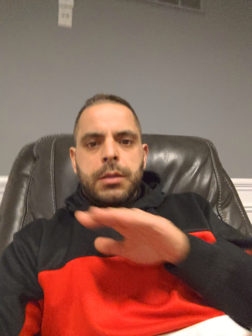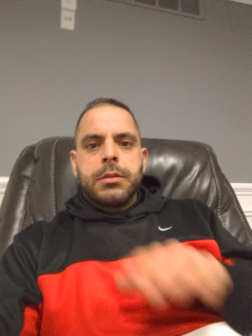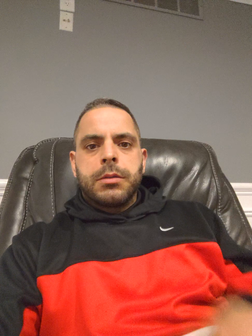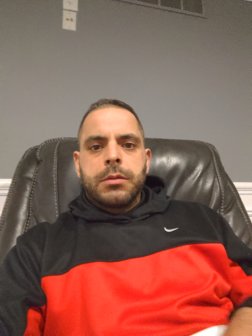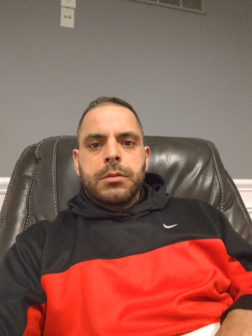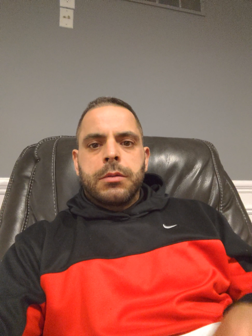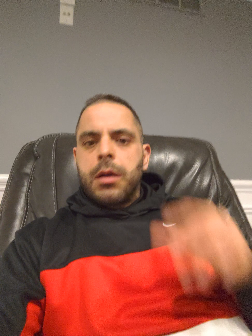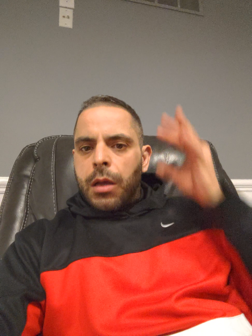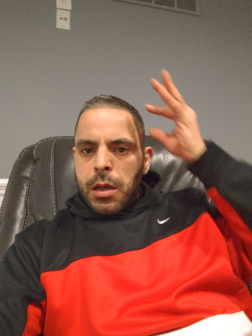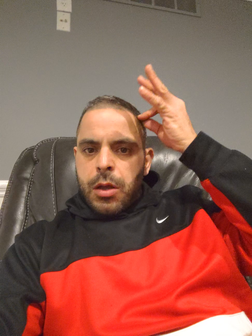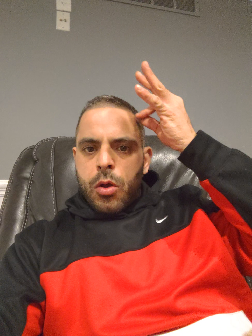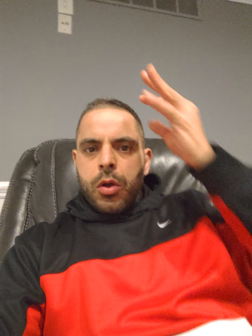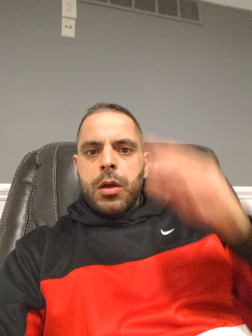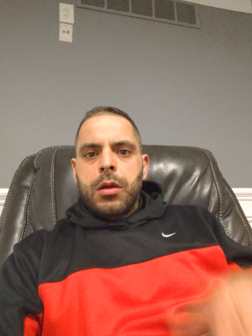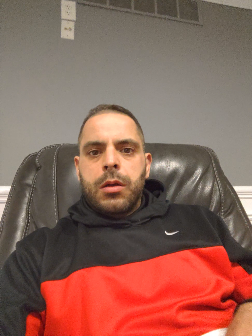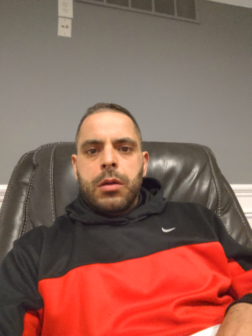hair